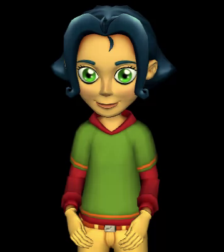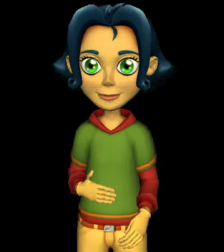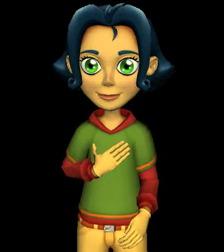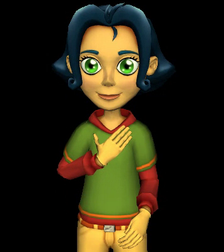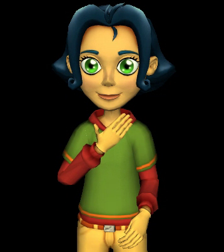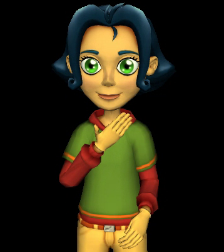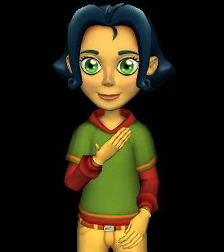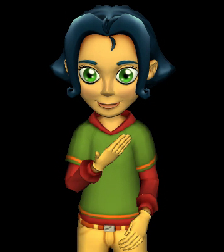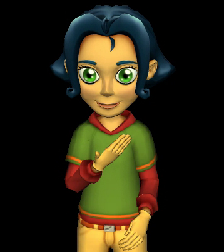يحب